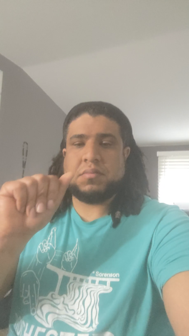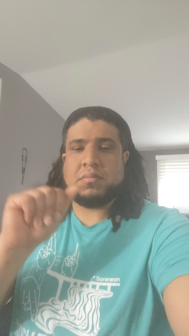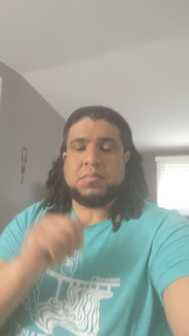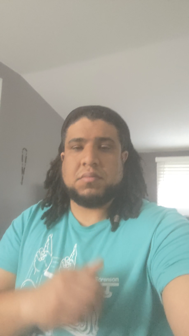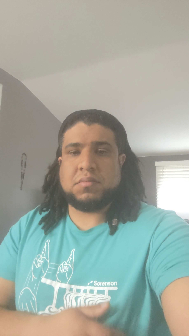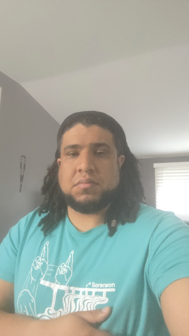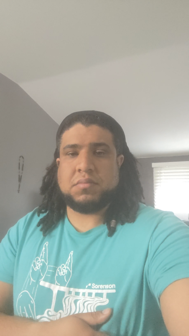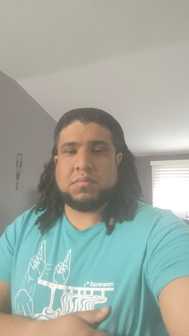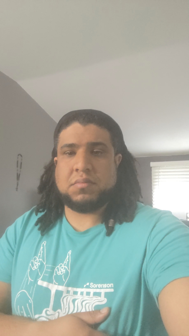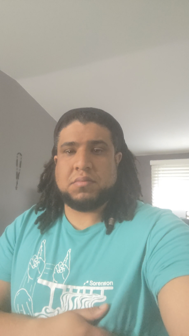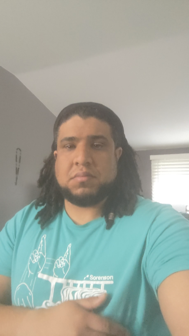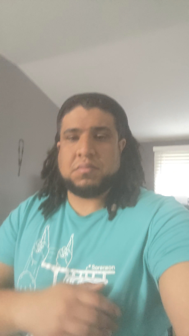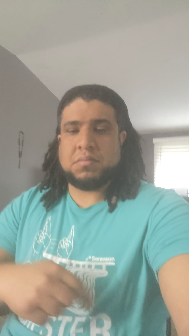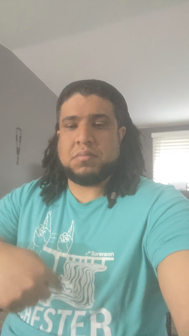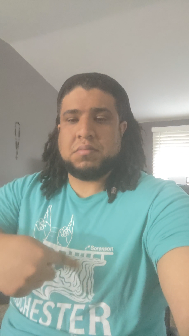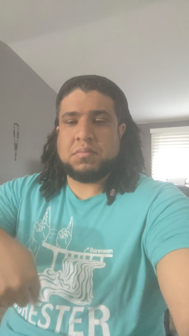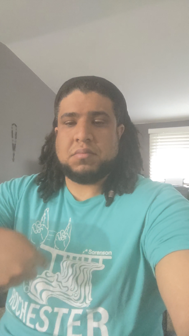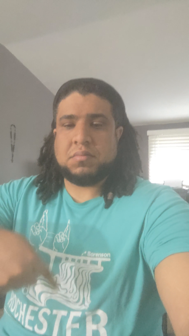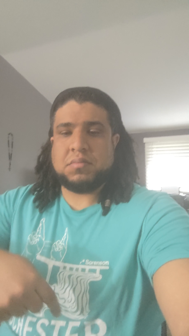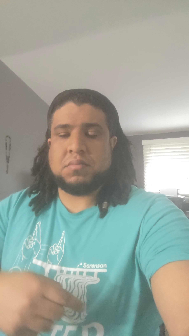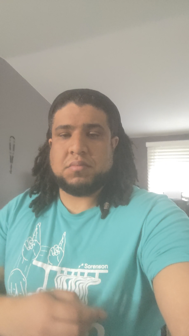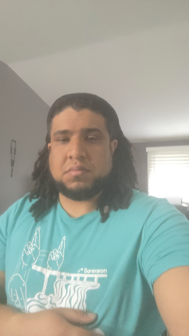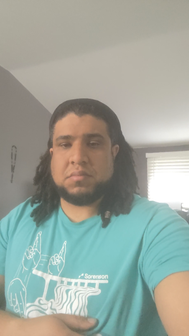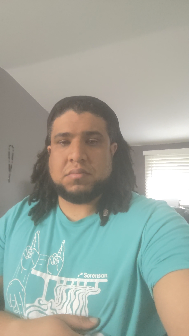belly button